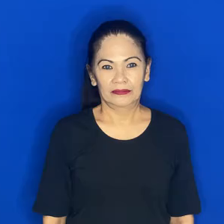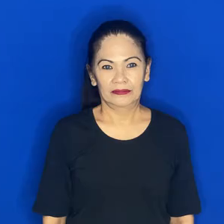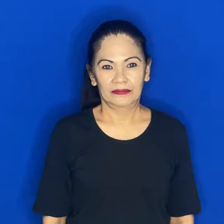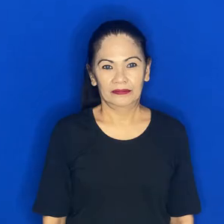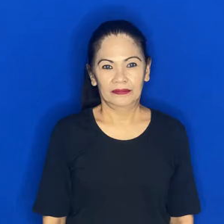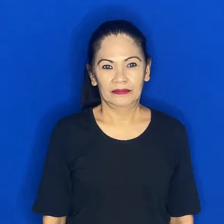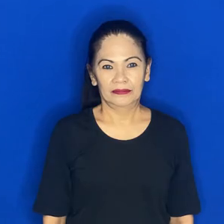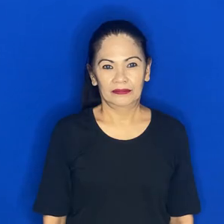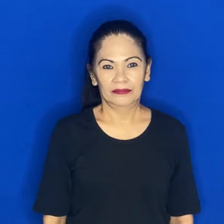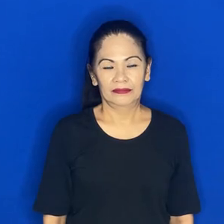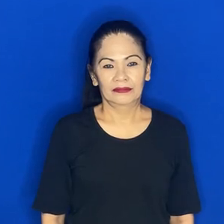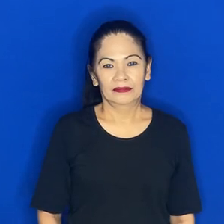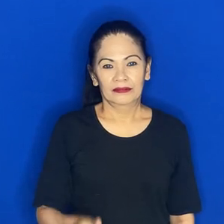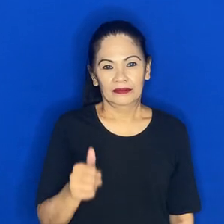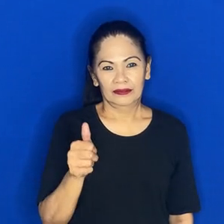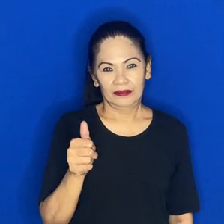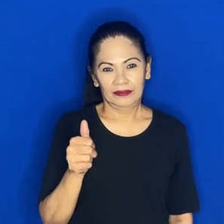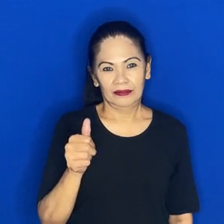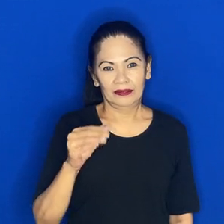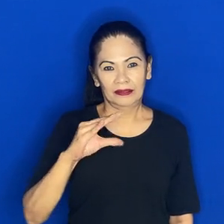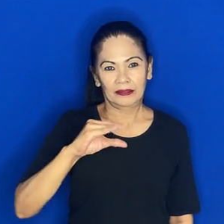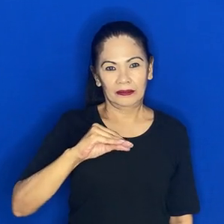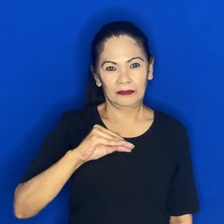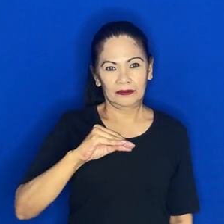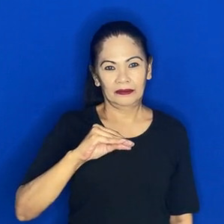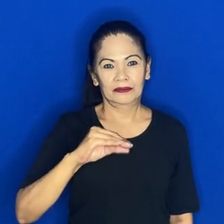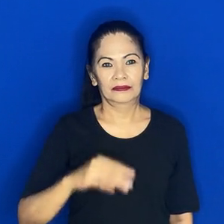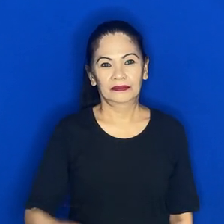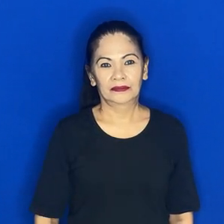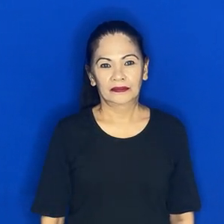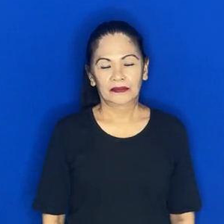good evening